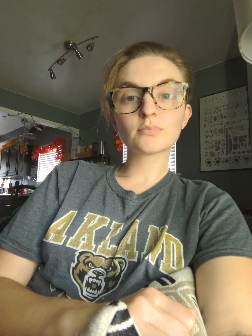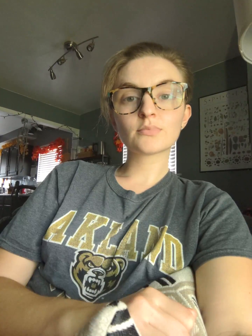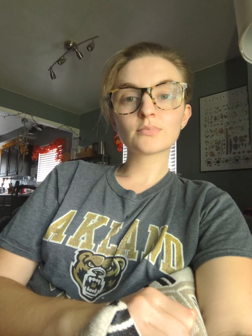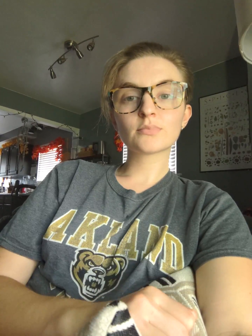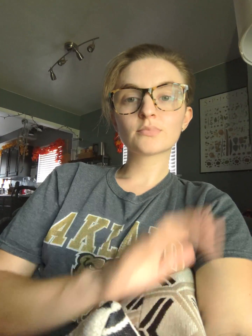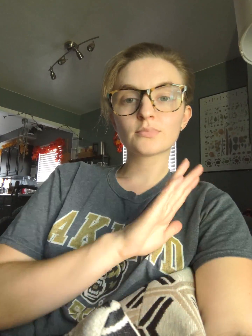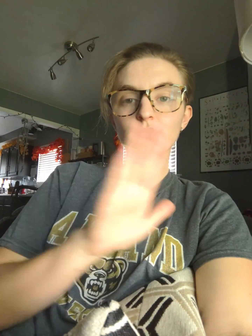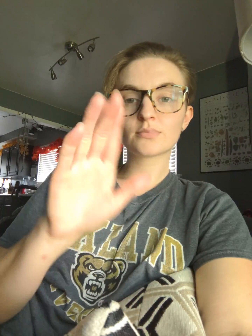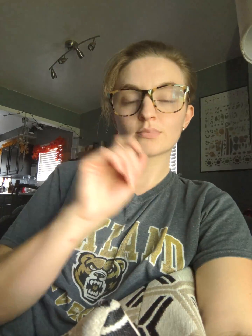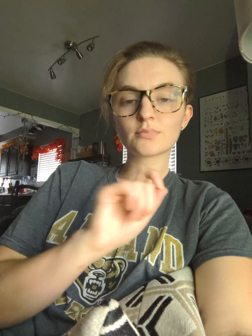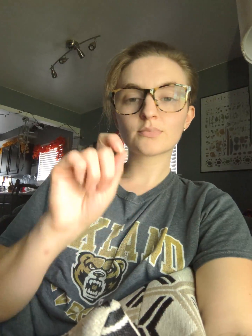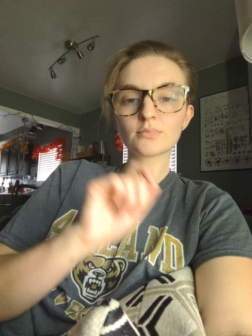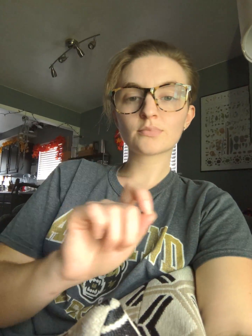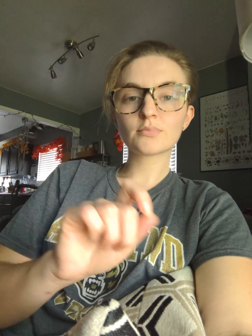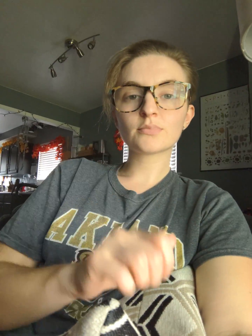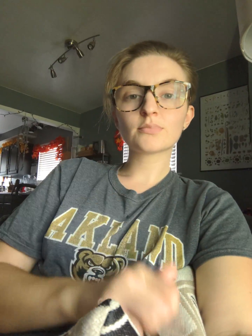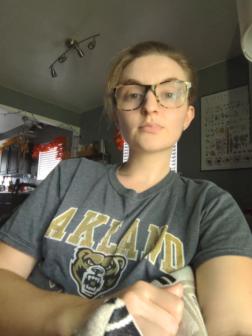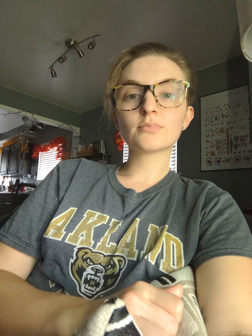chalk